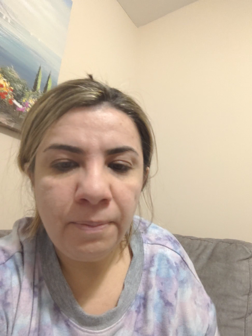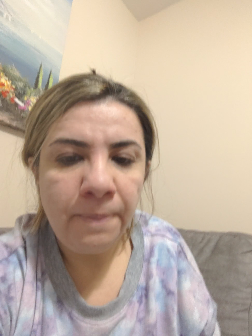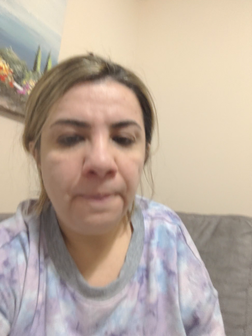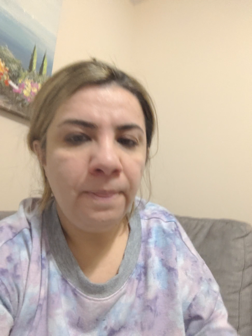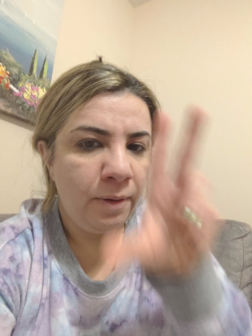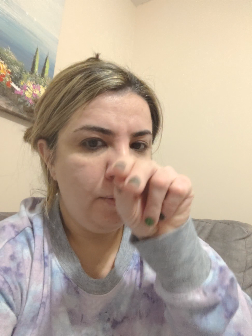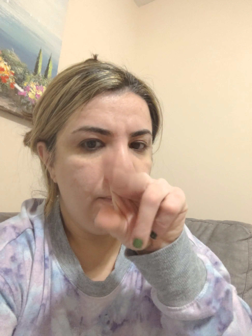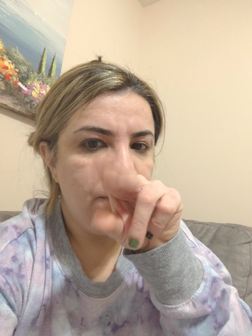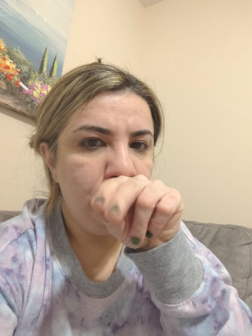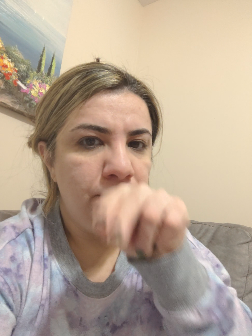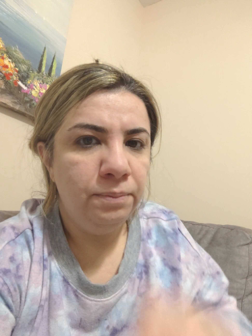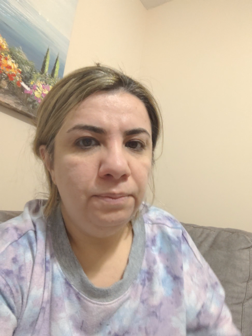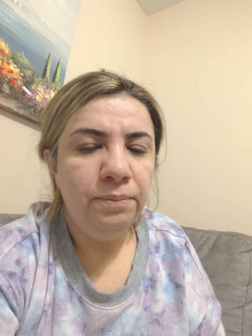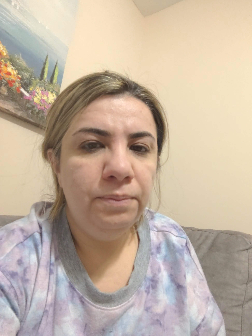duck